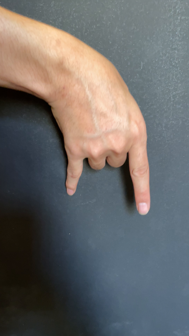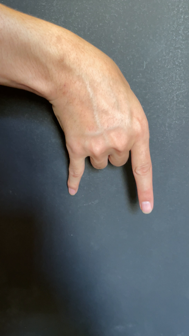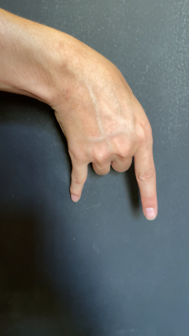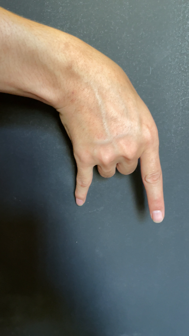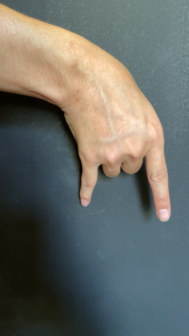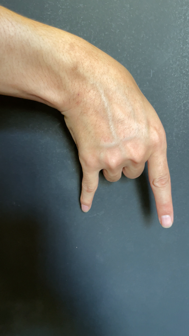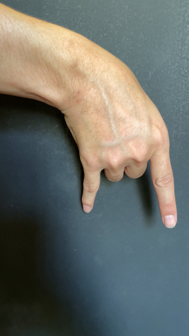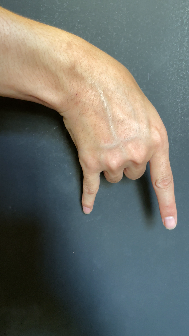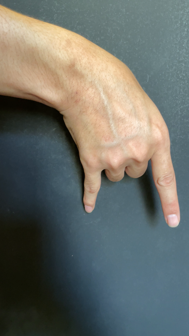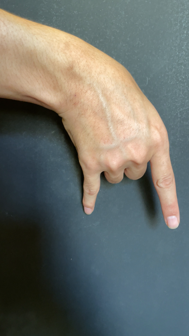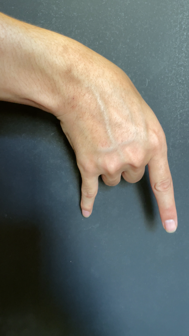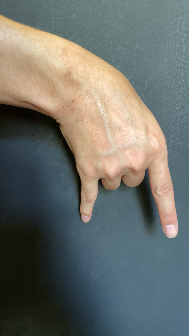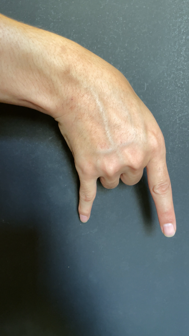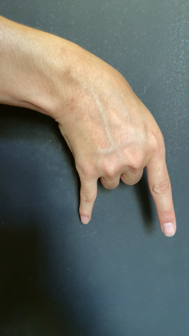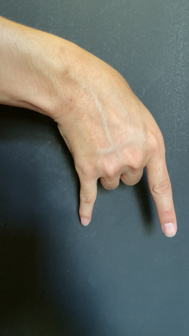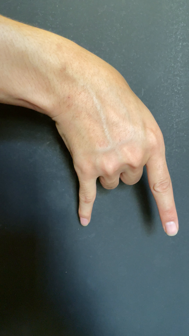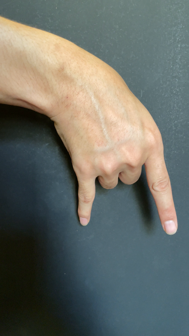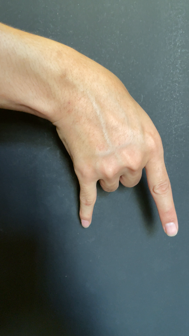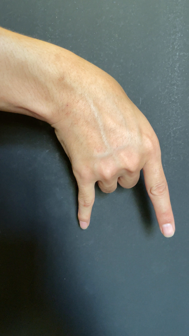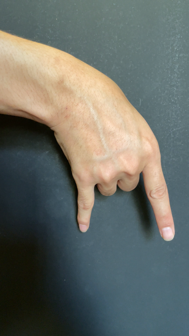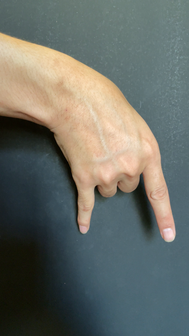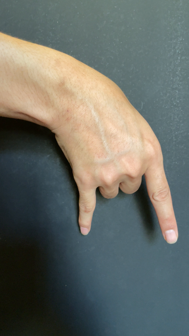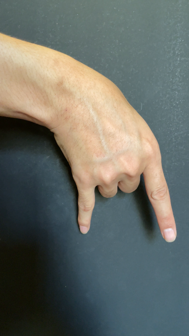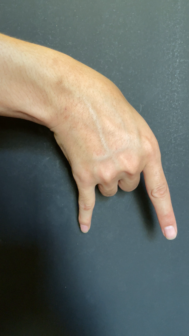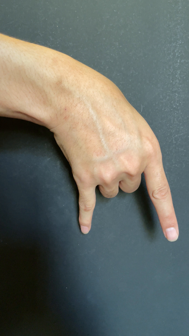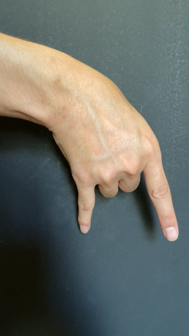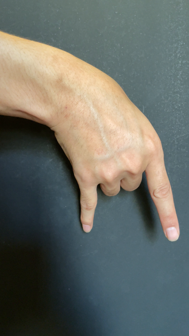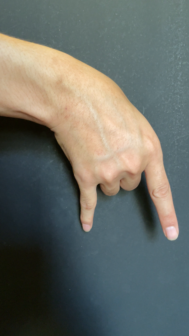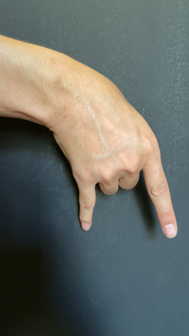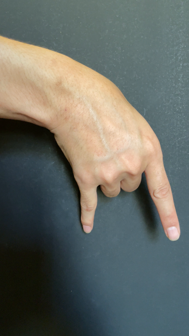फ